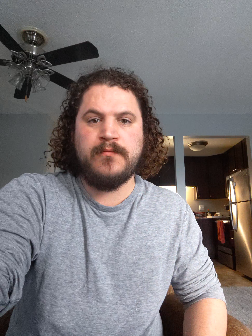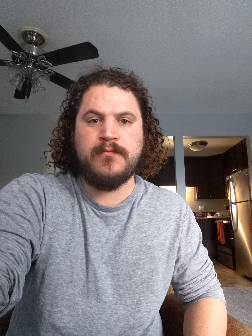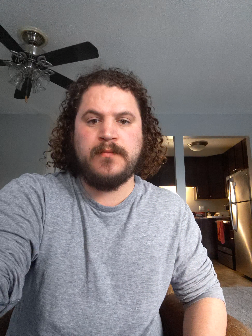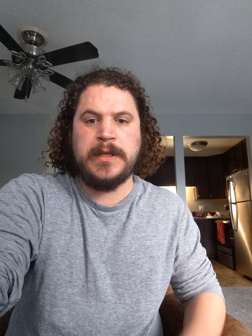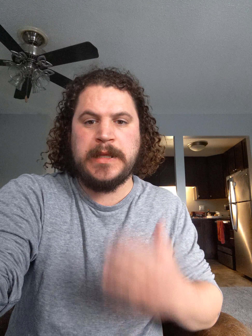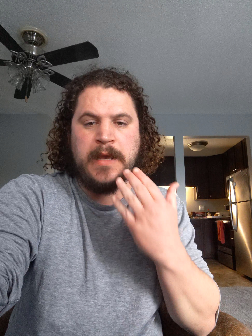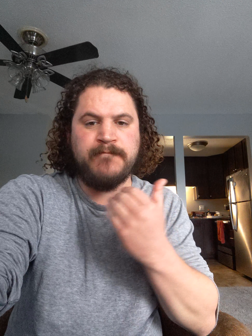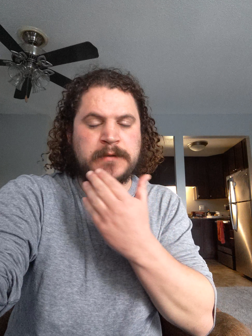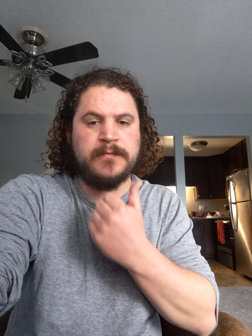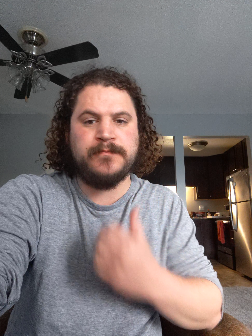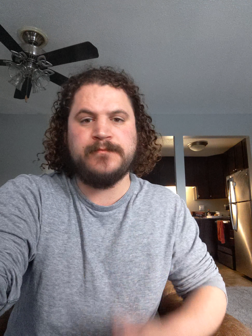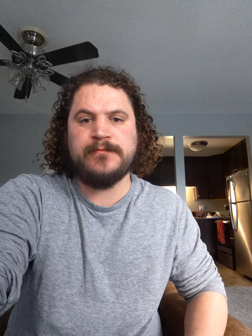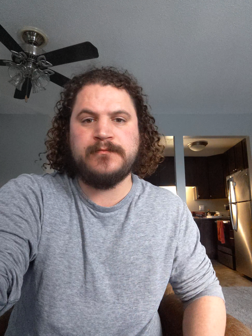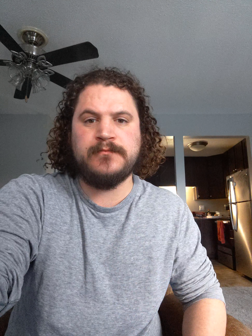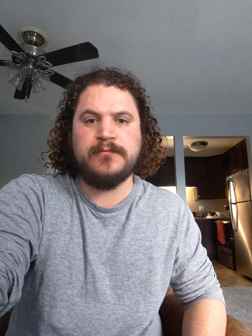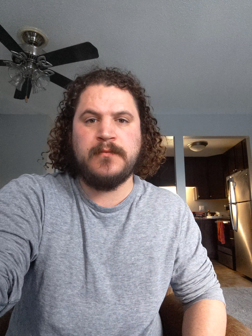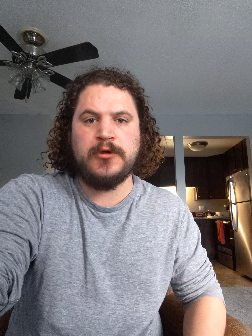napkin